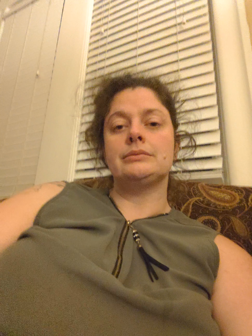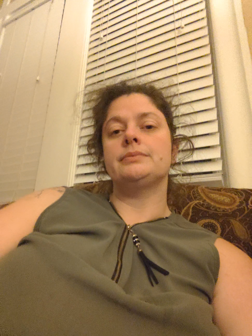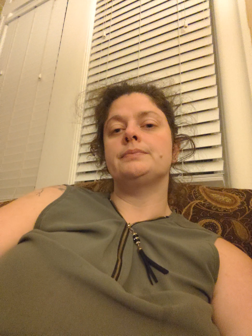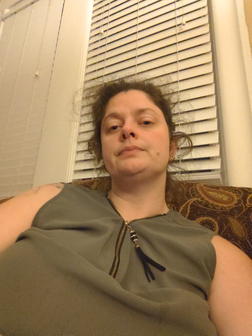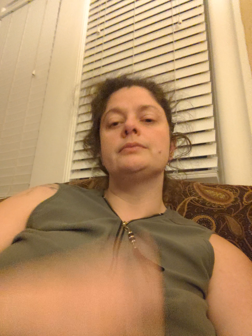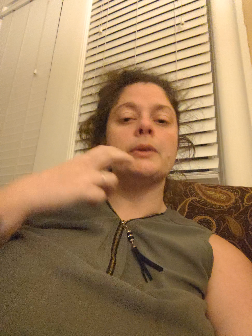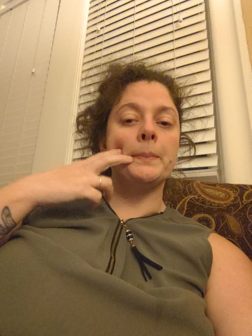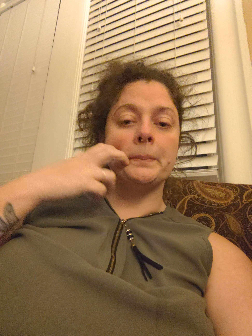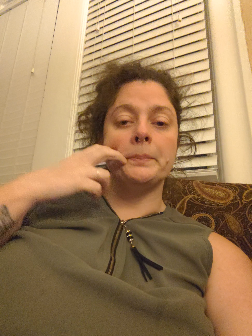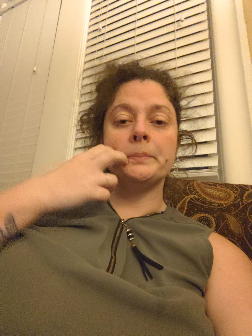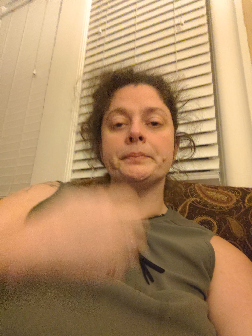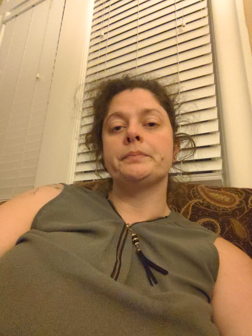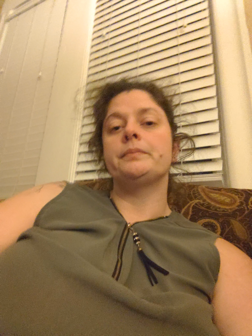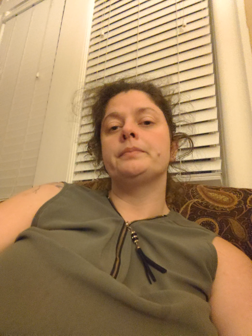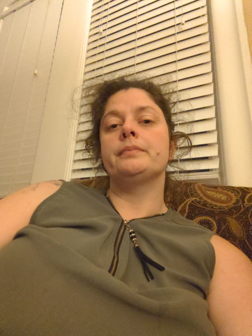gum